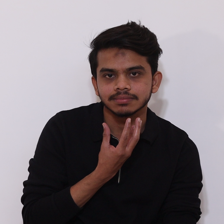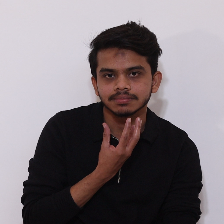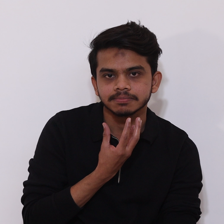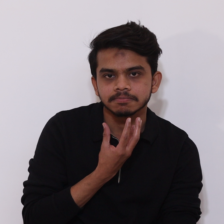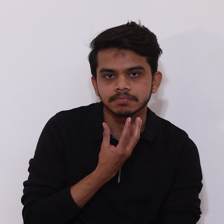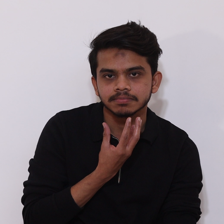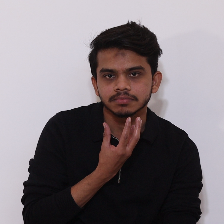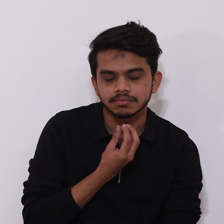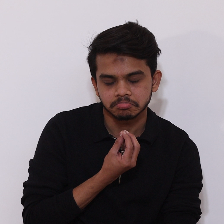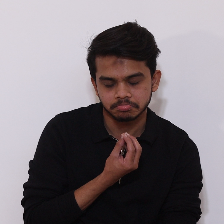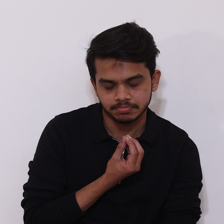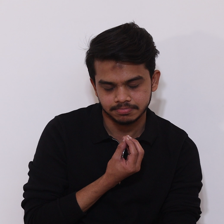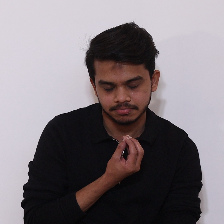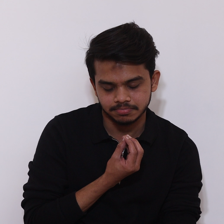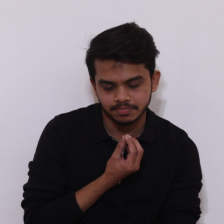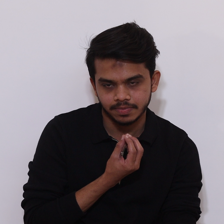sad